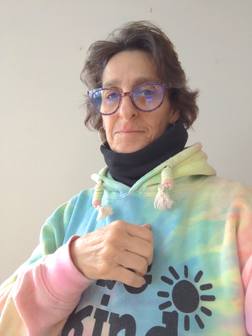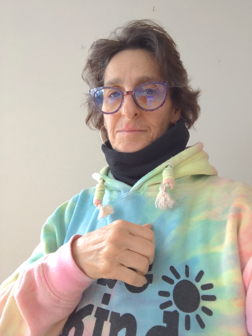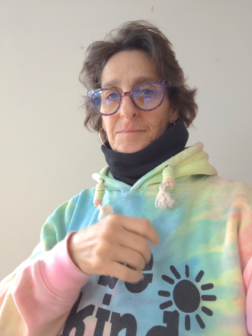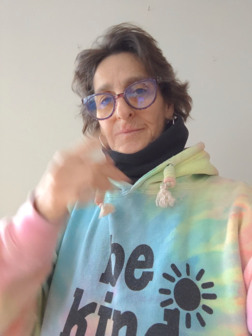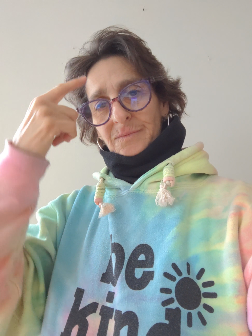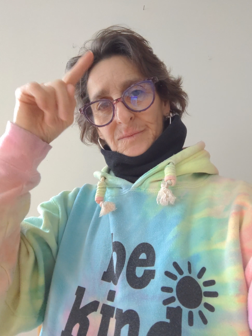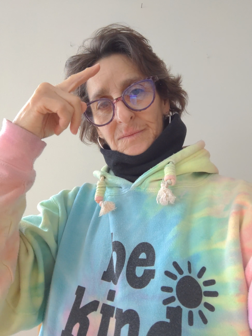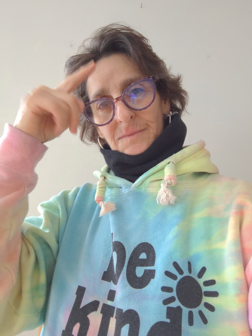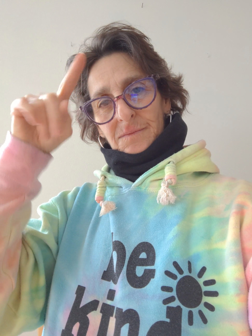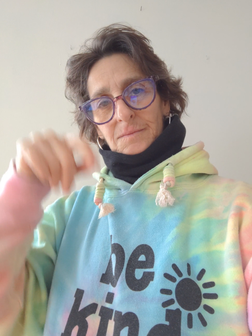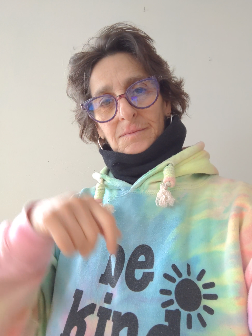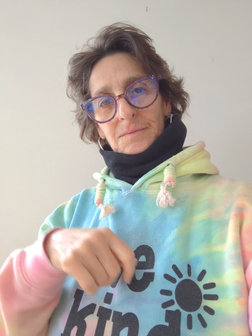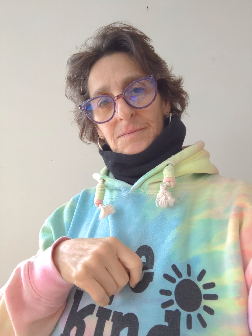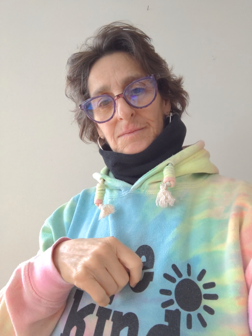for